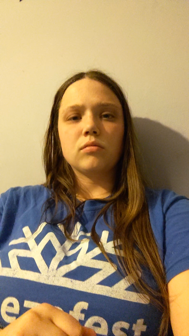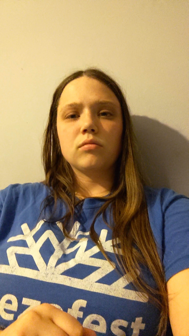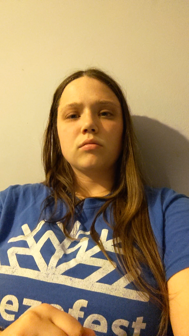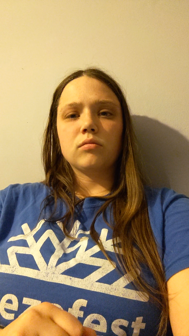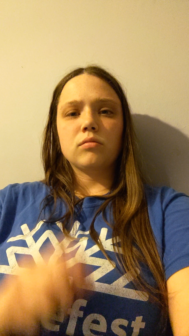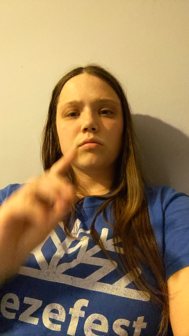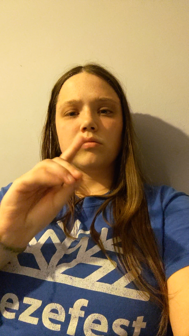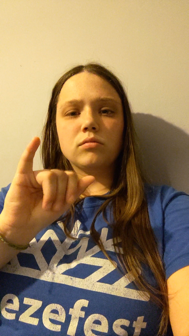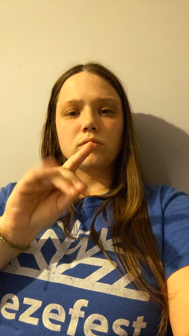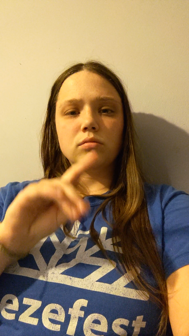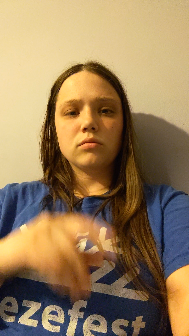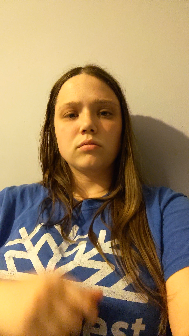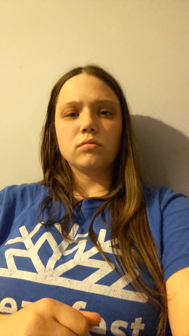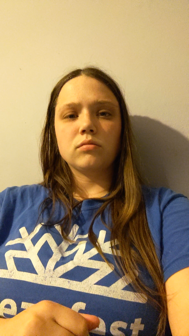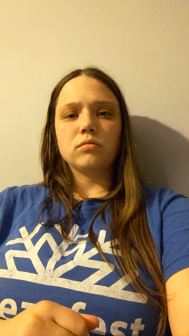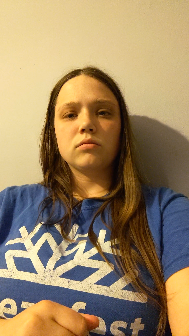did